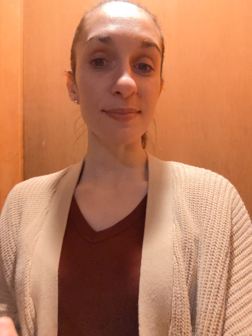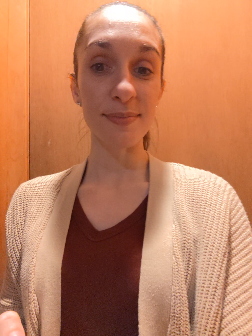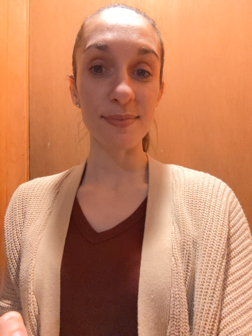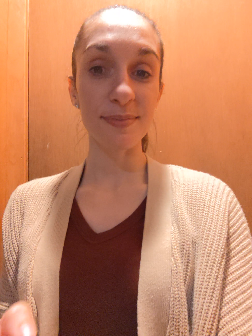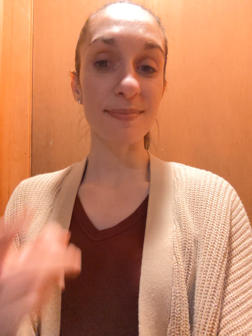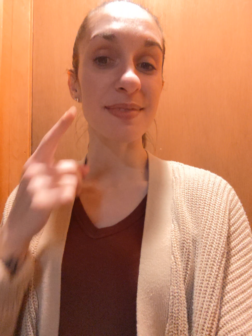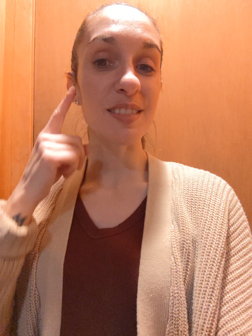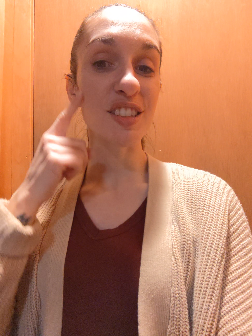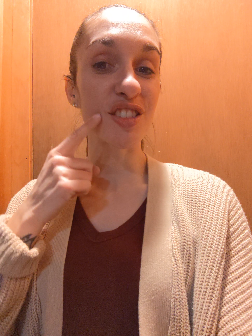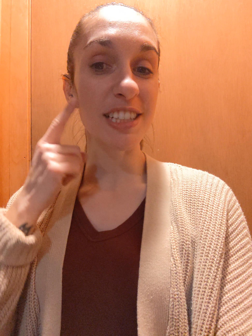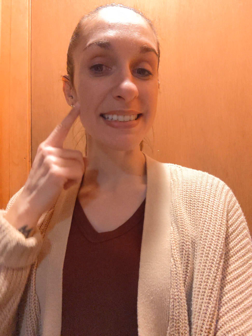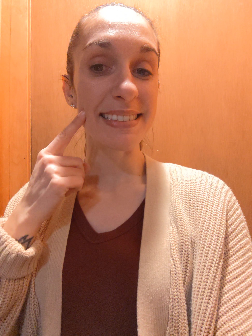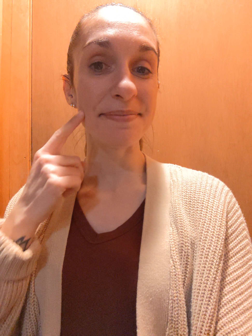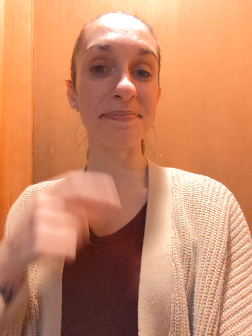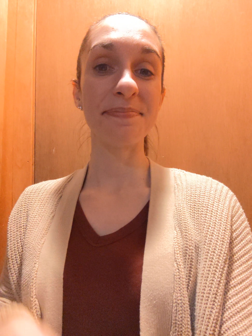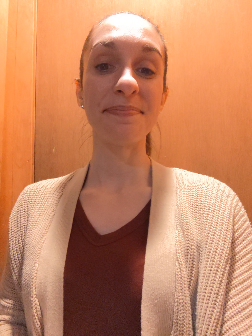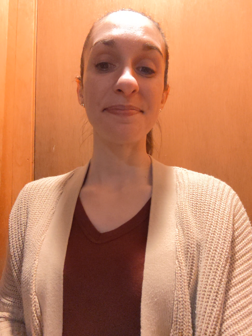cheek